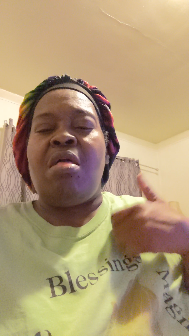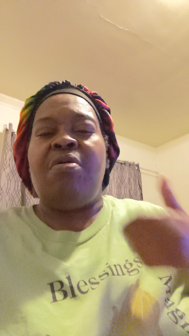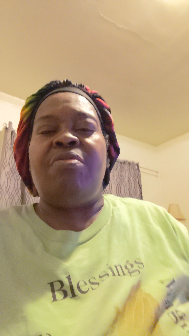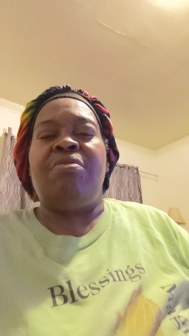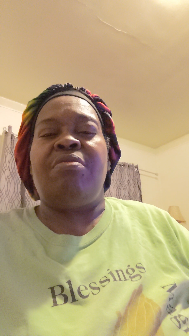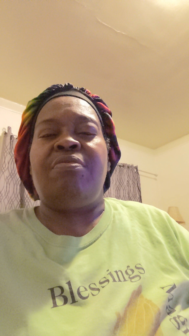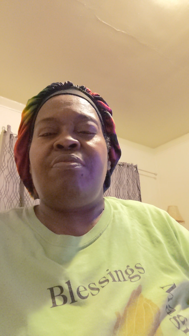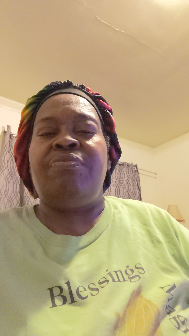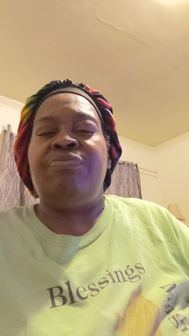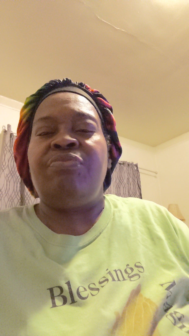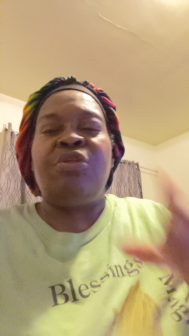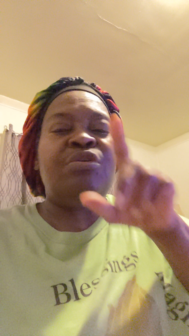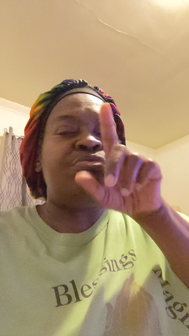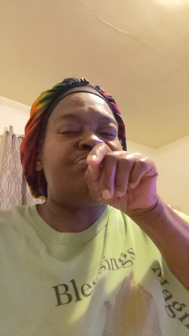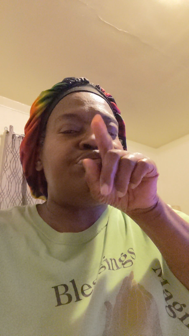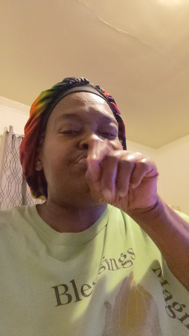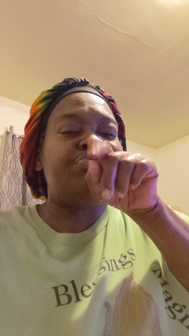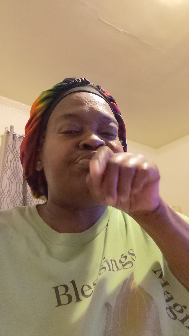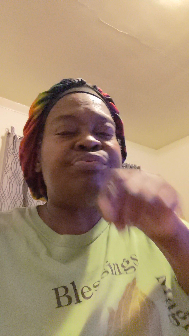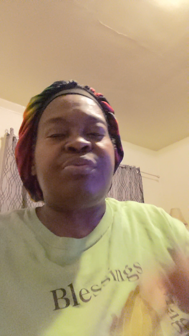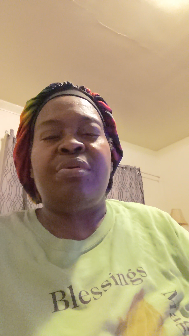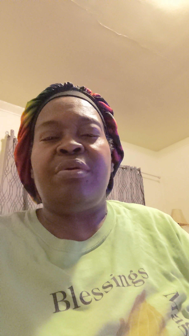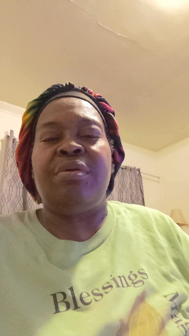chicken